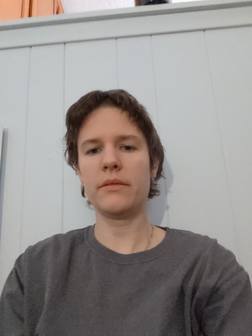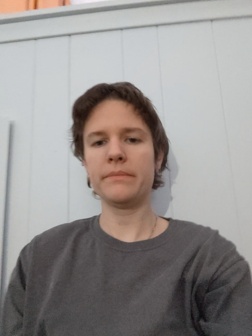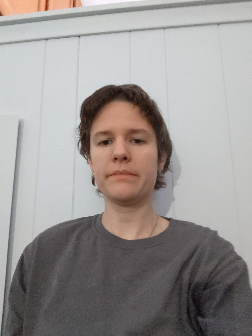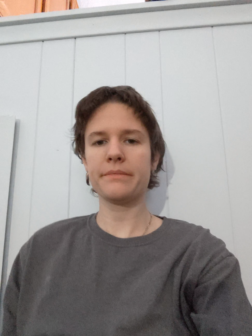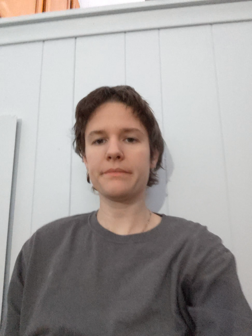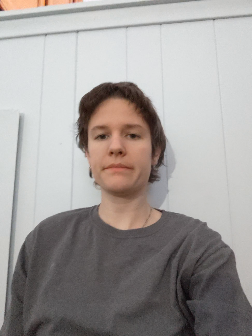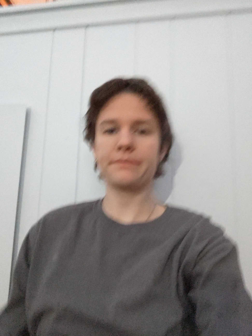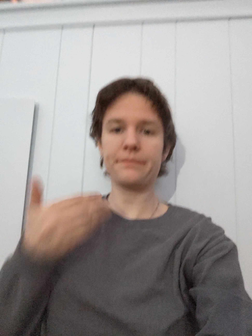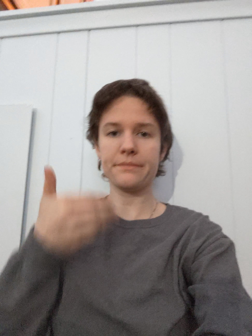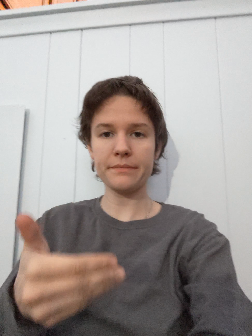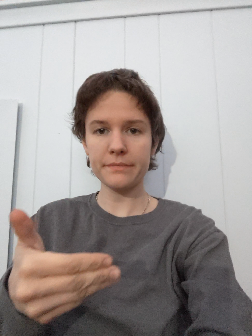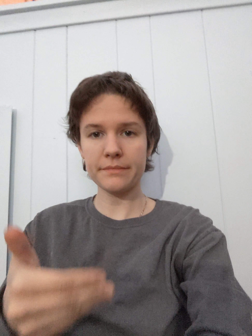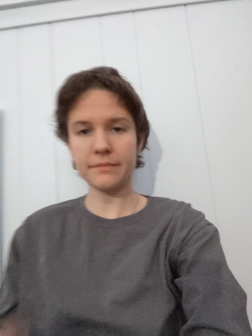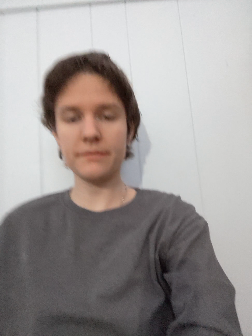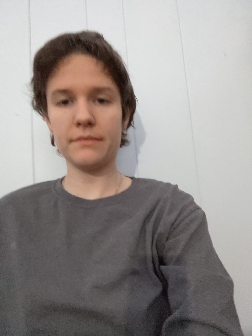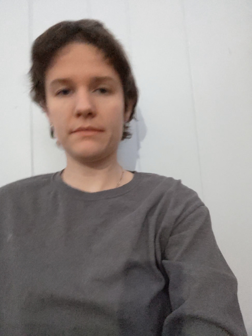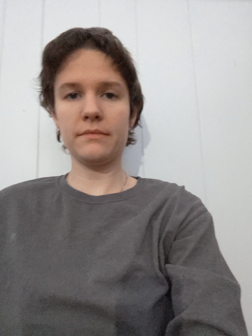close